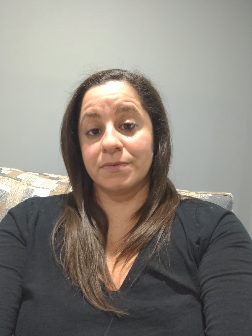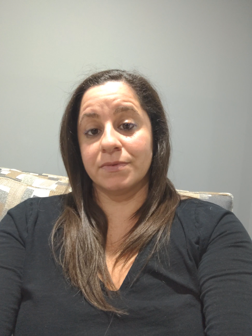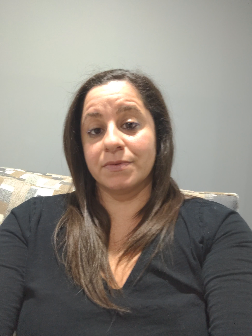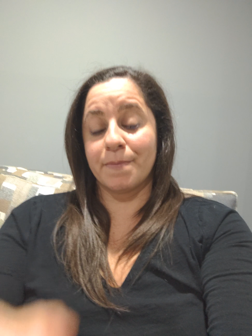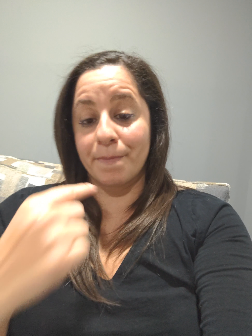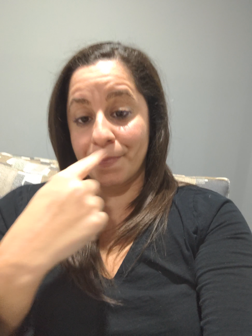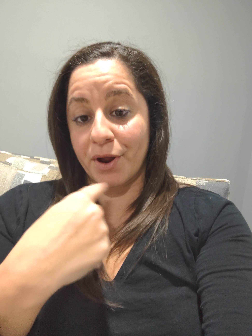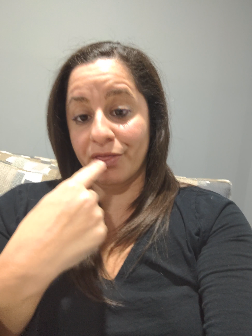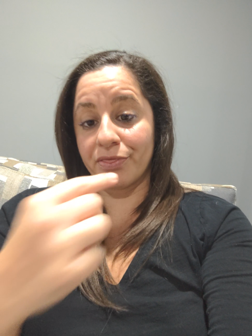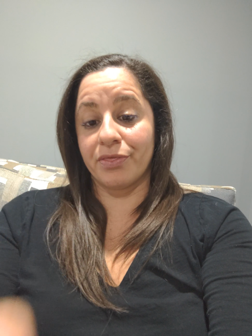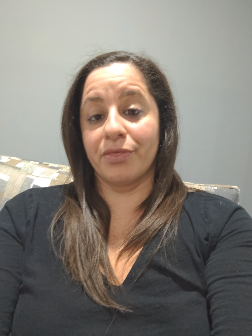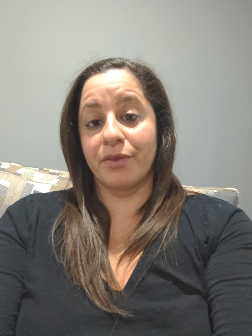mouth